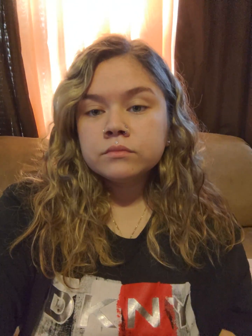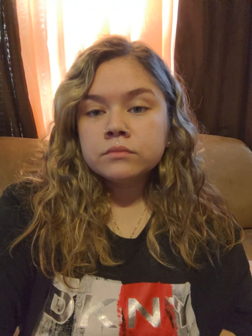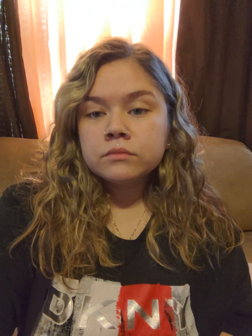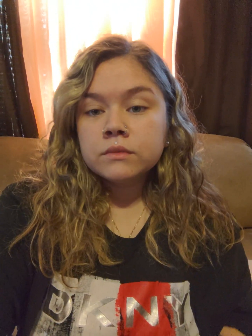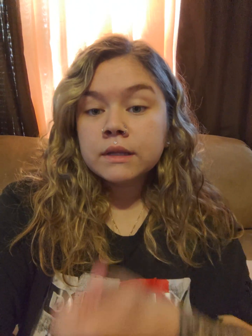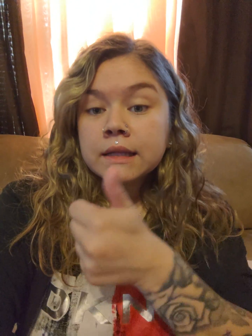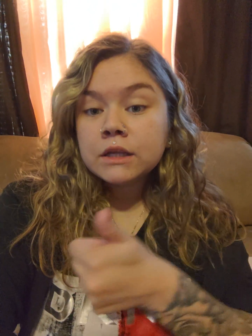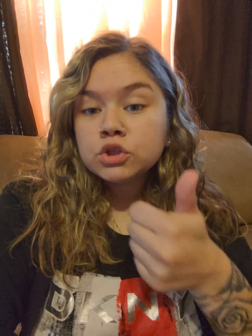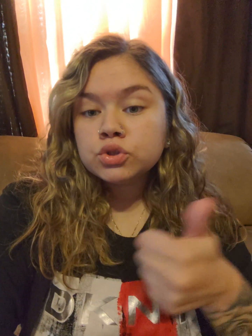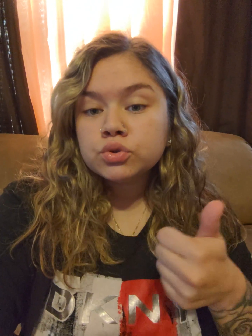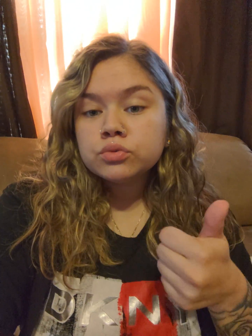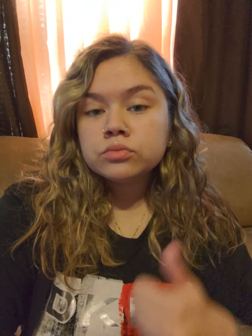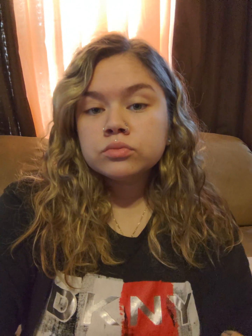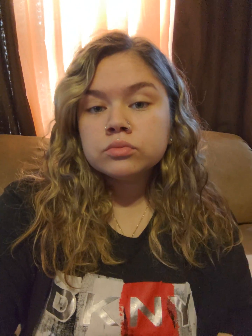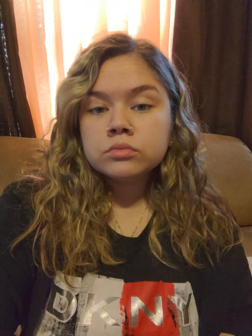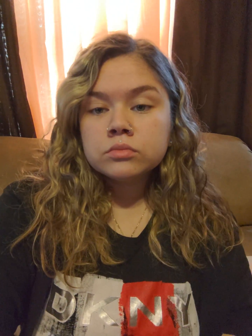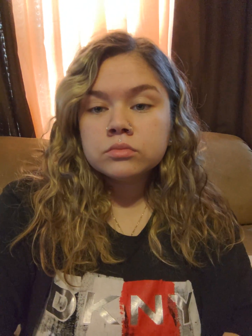each